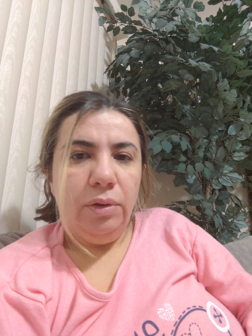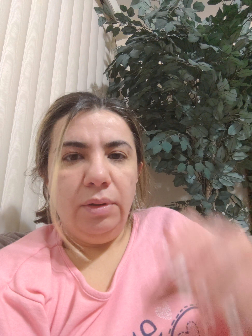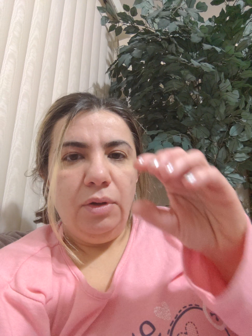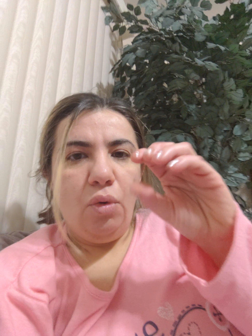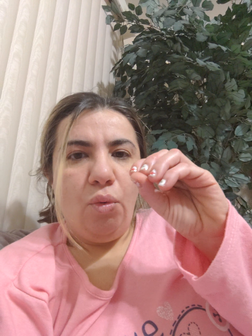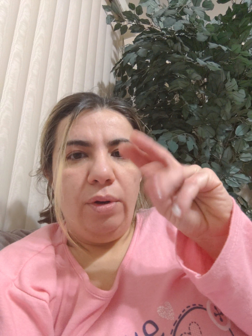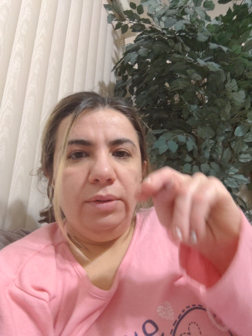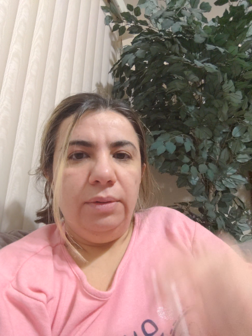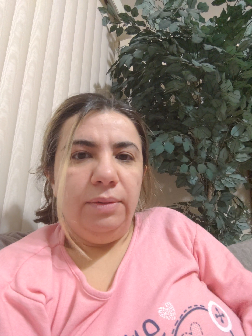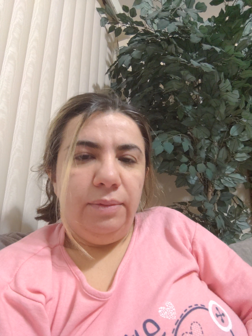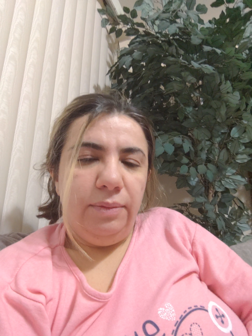on